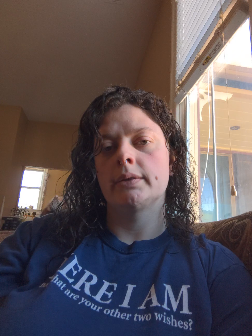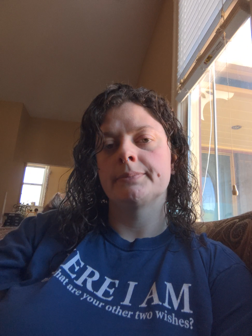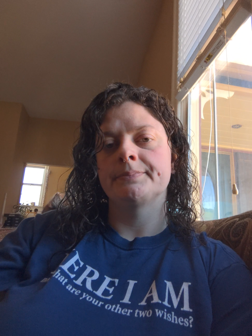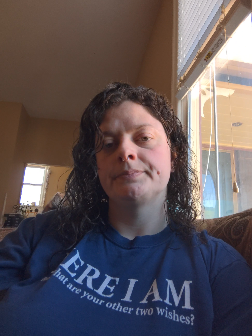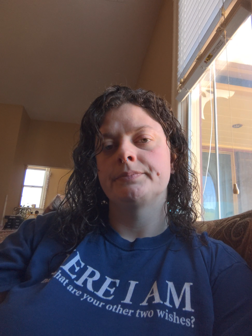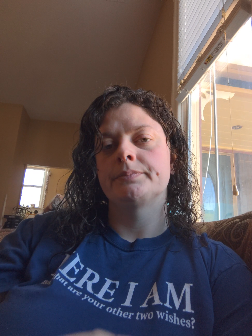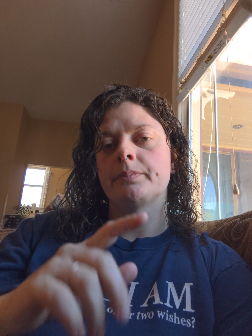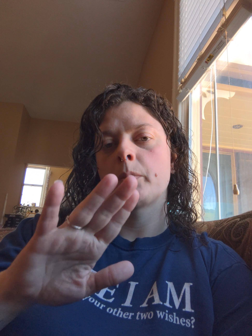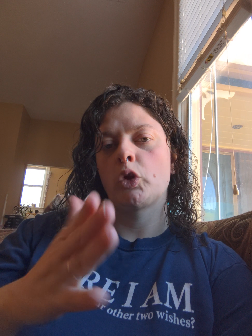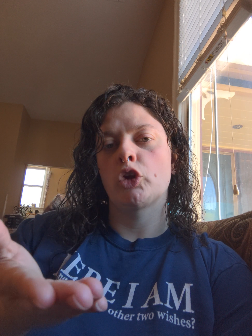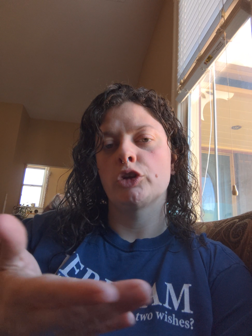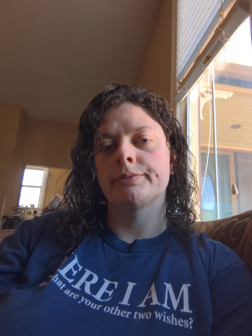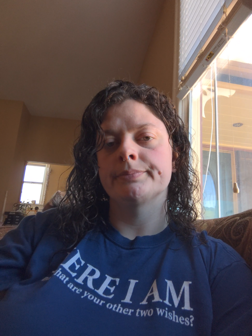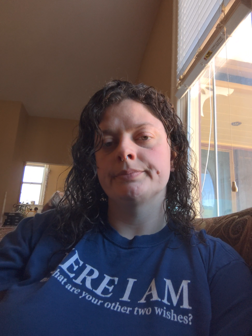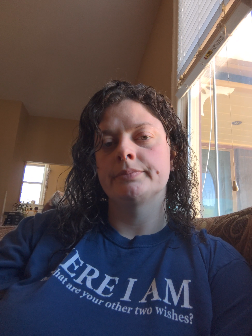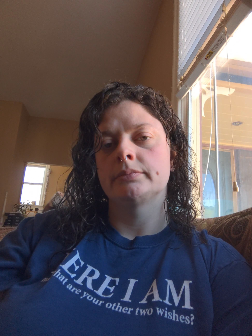book